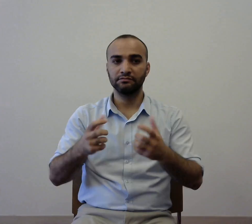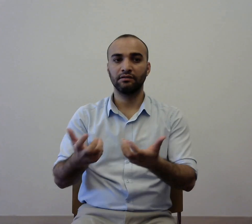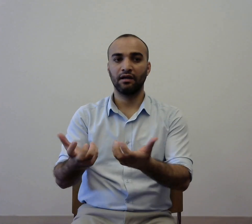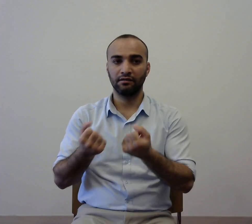almaq